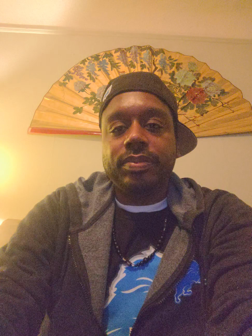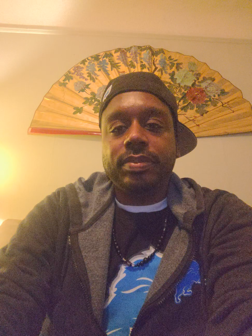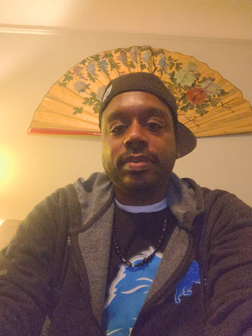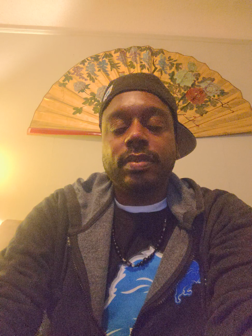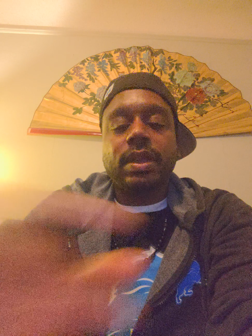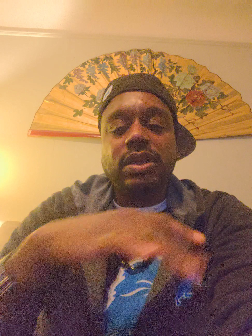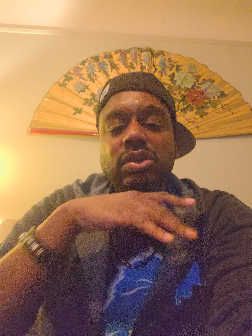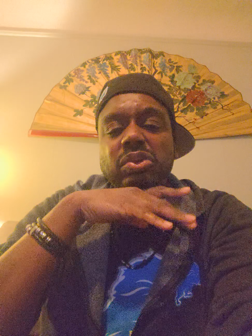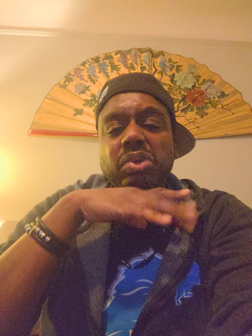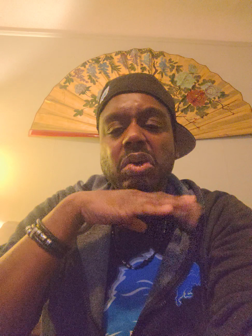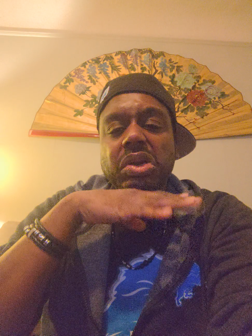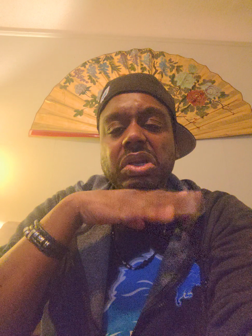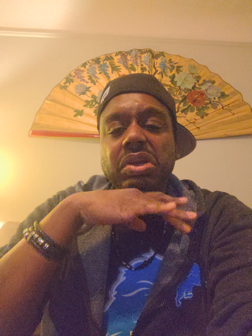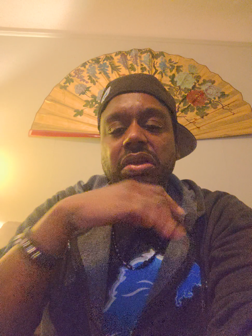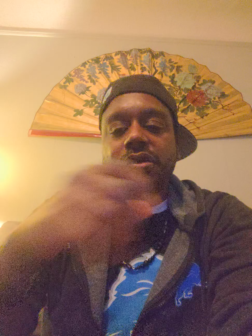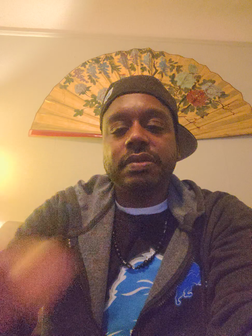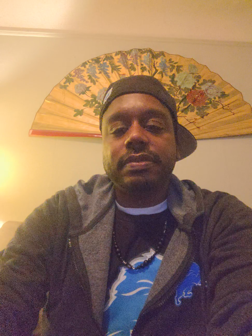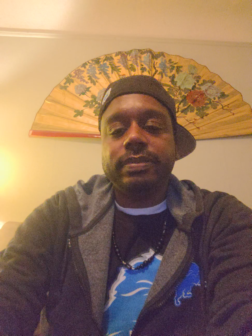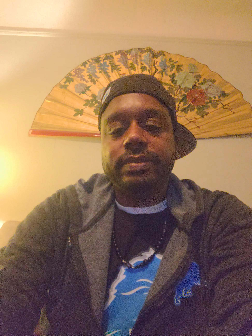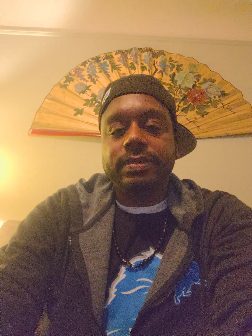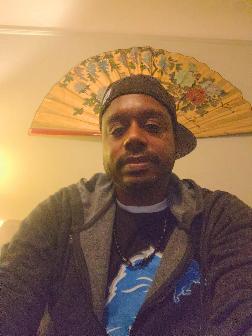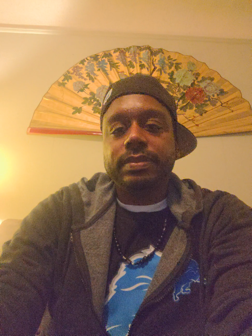dirty